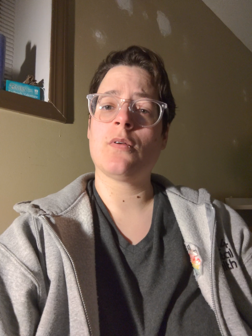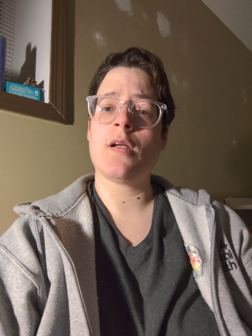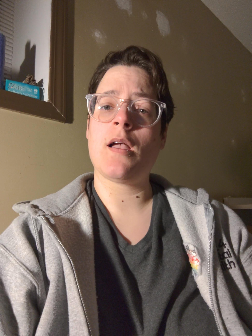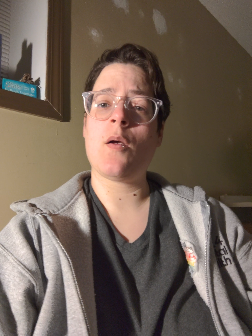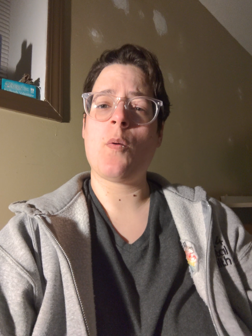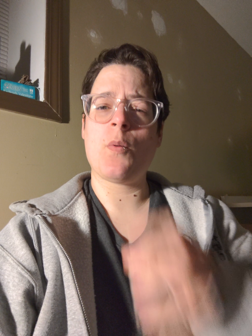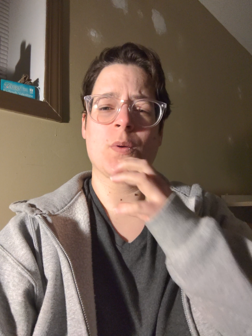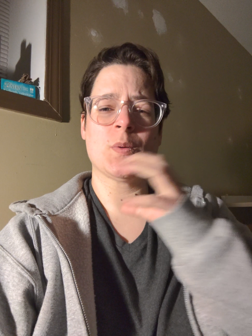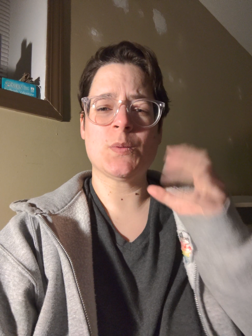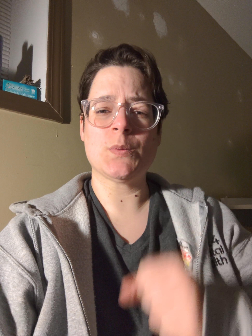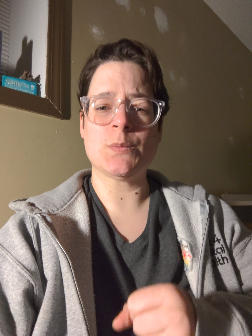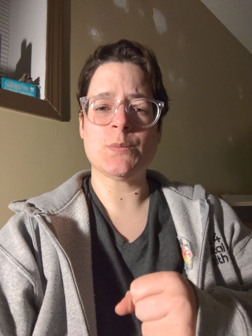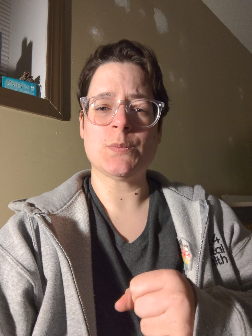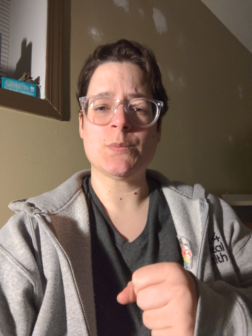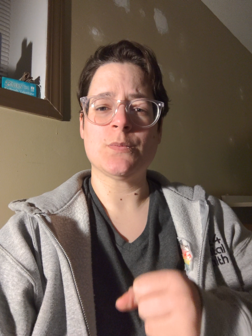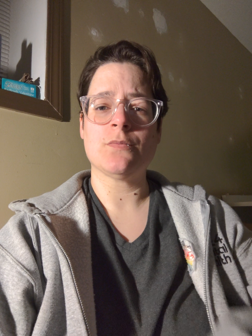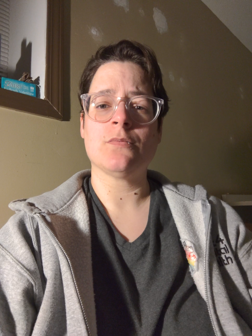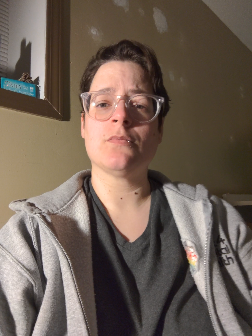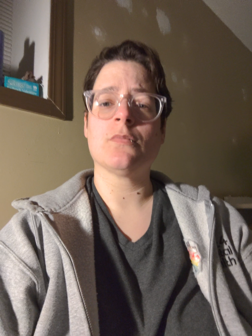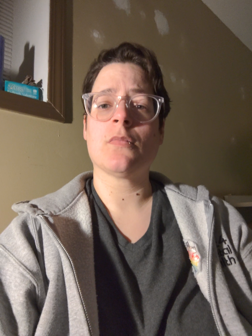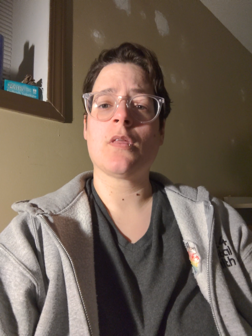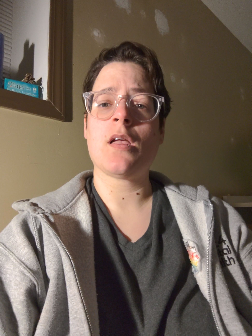old